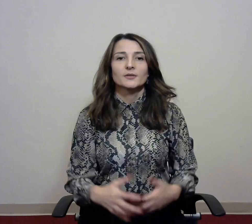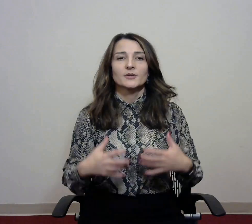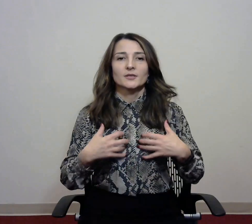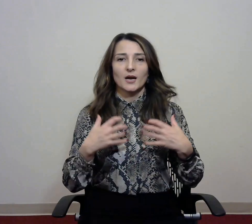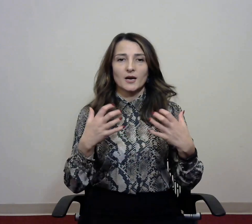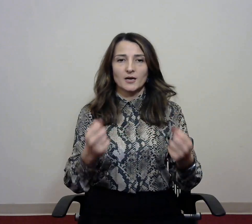sağlam